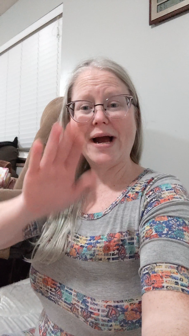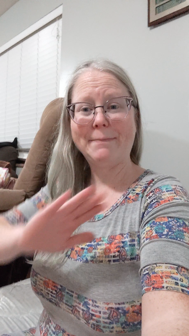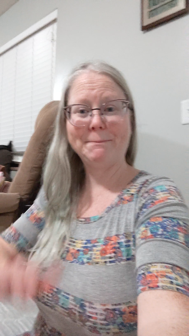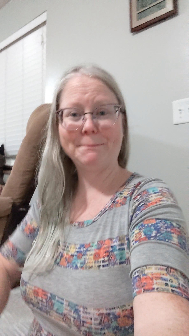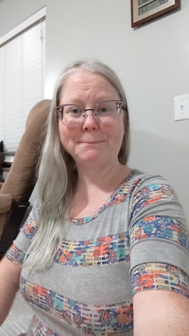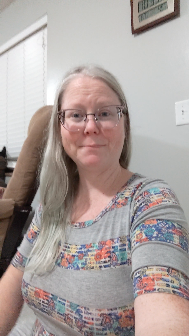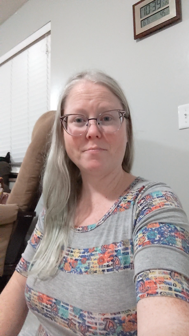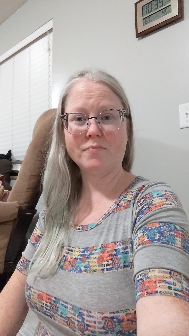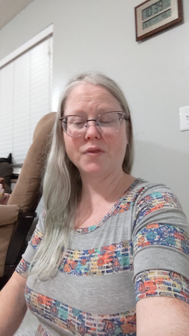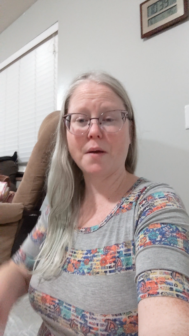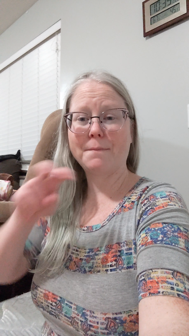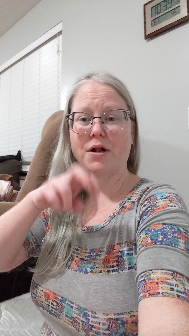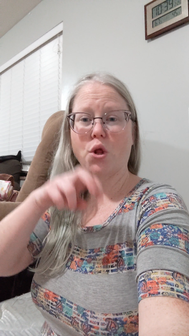potato